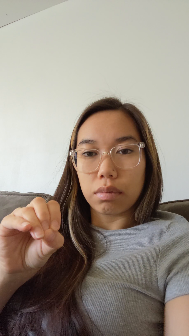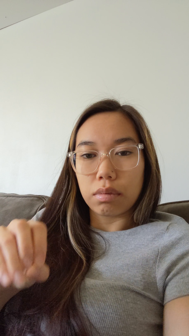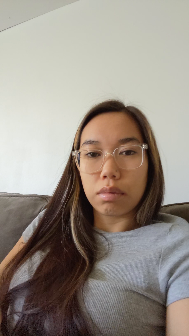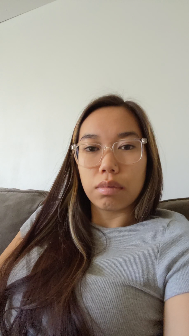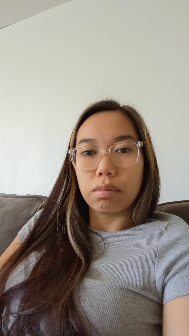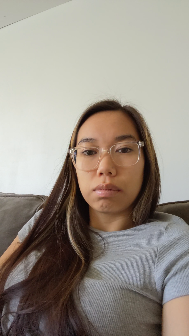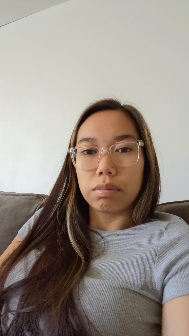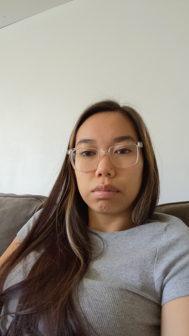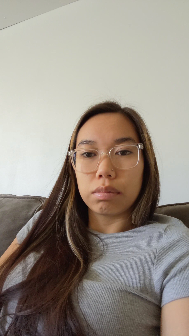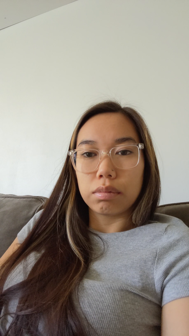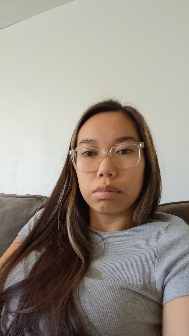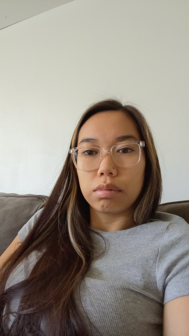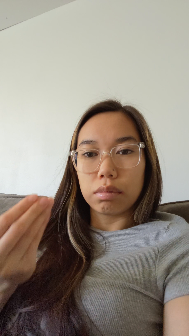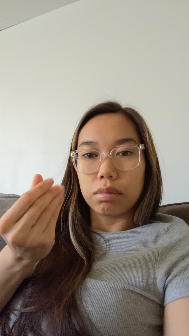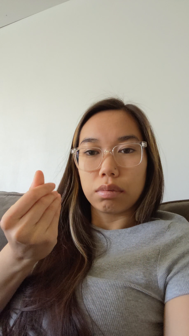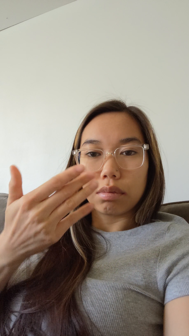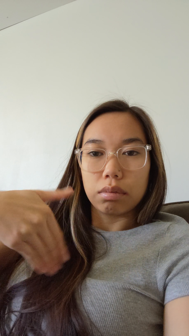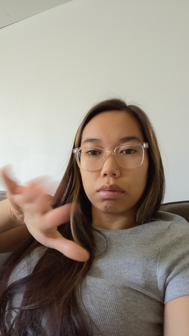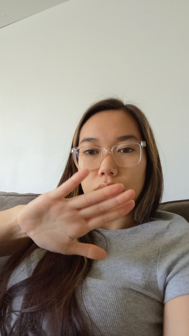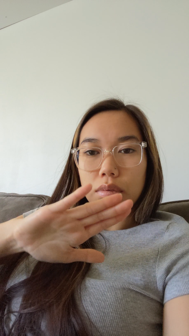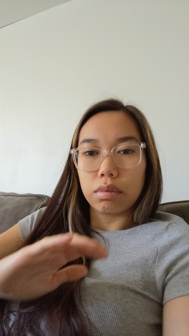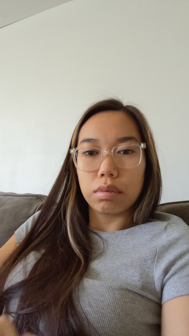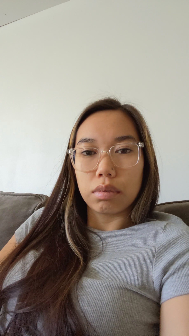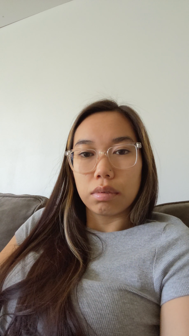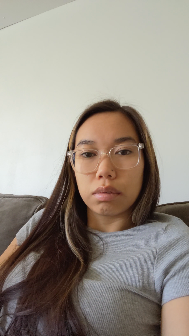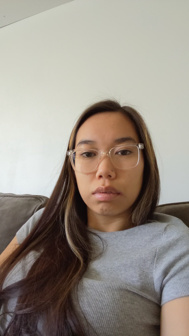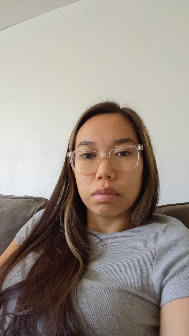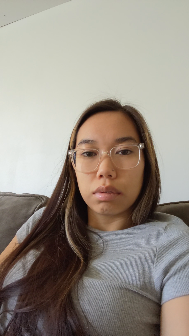garden